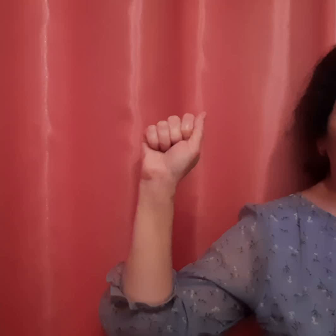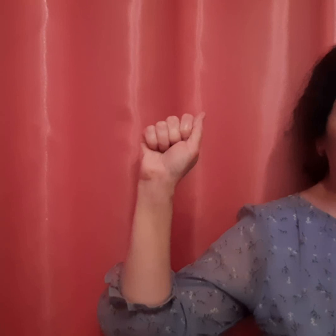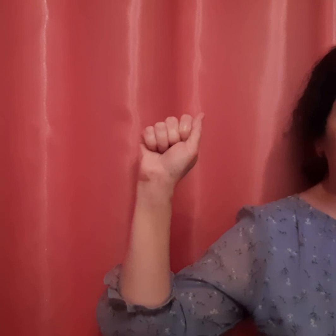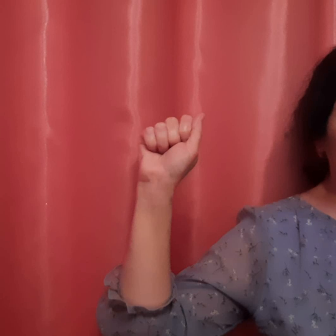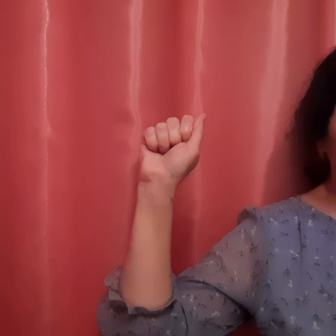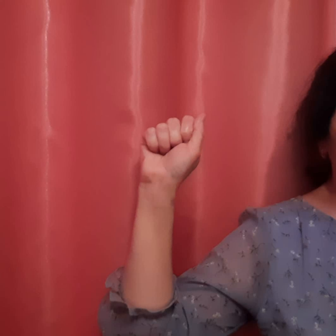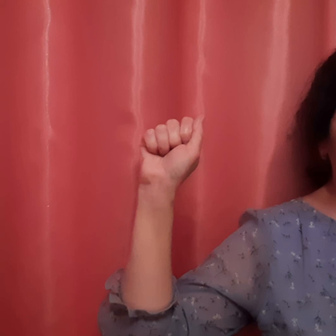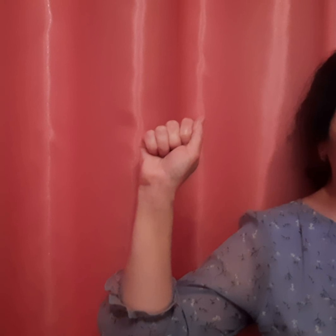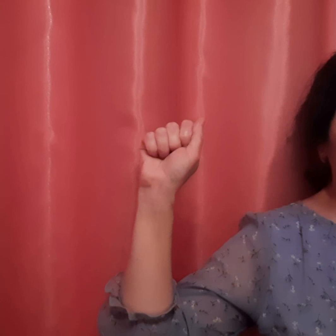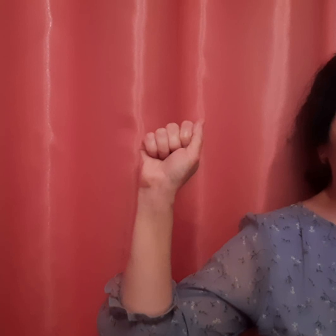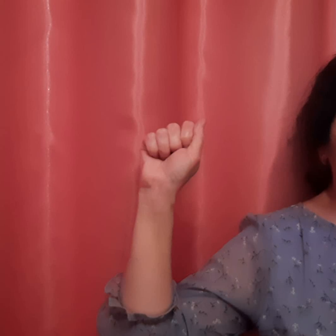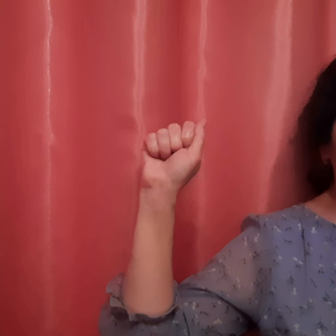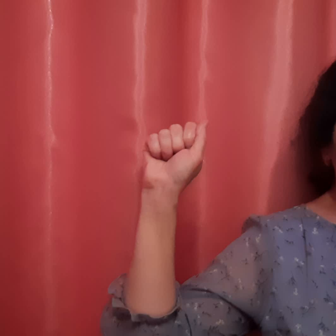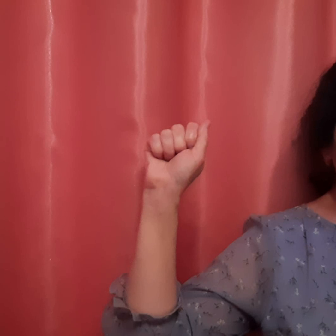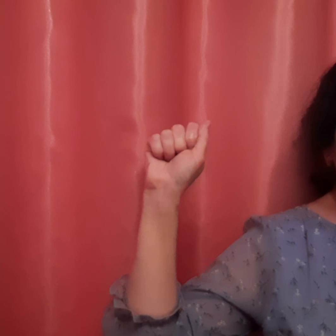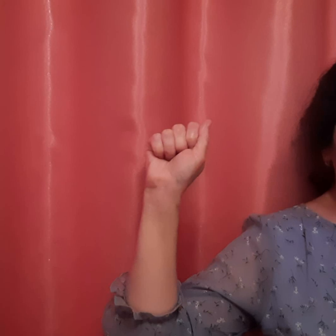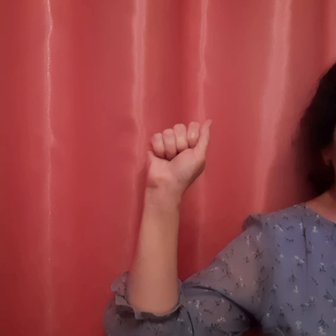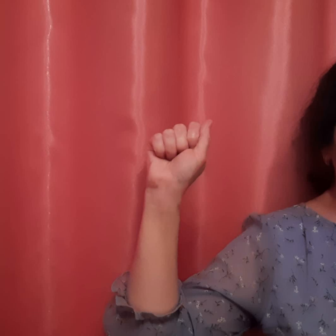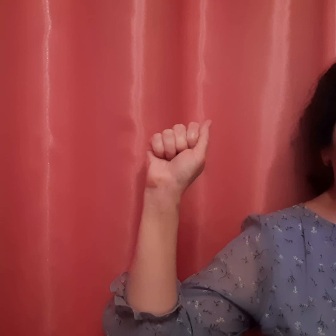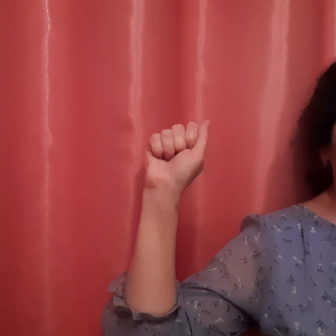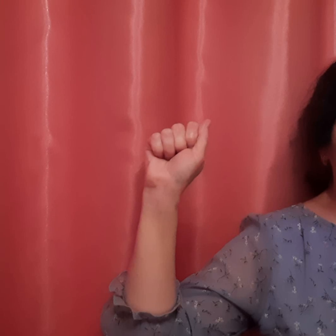А